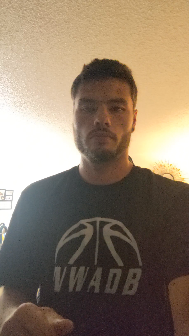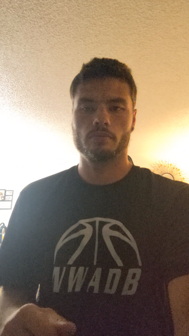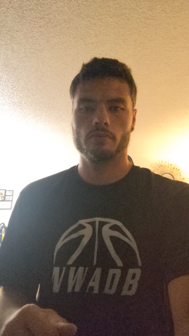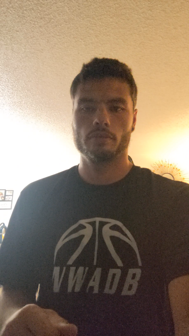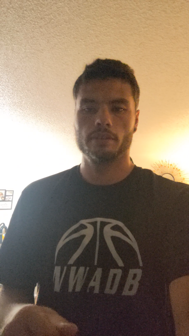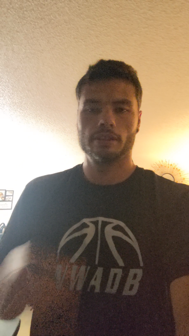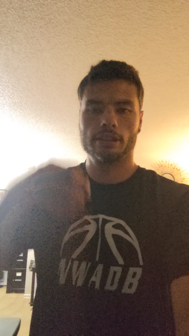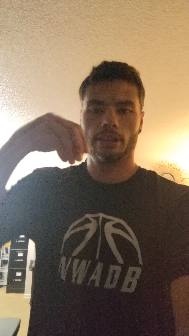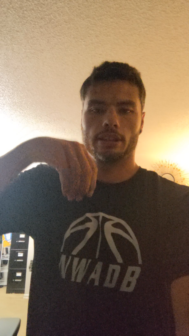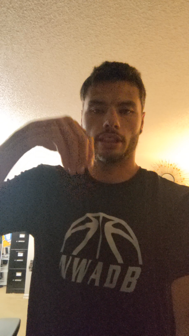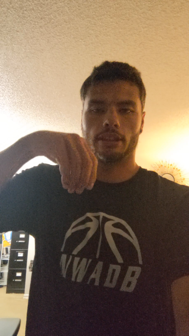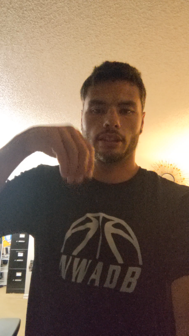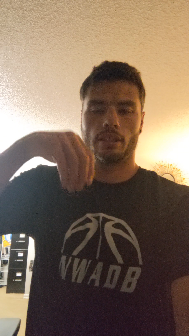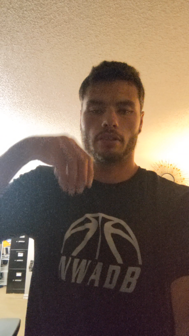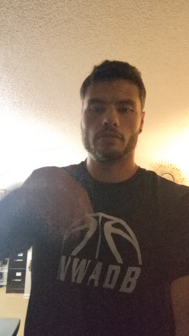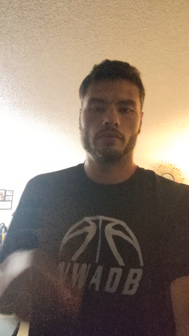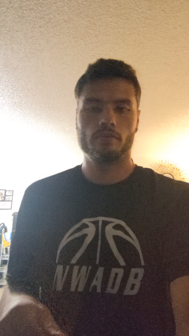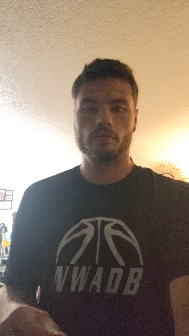inside